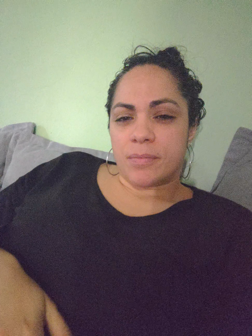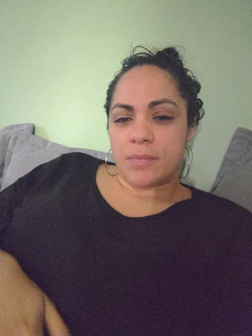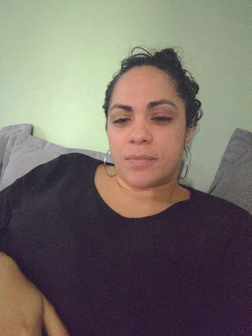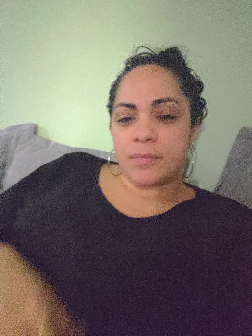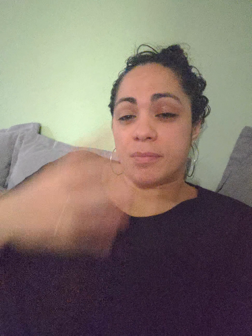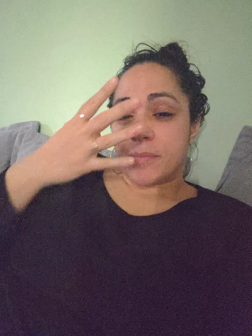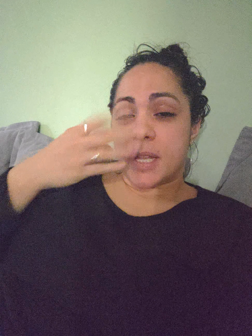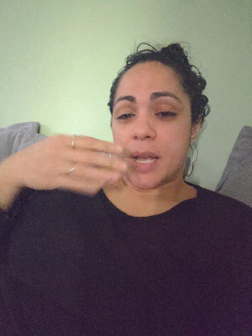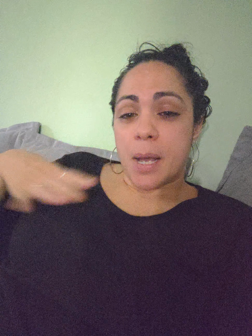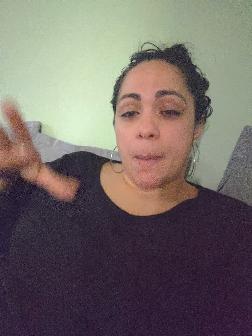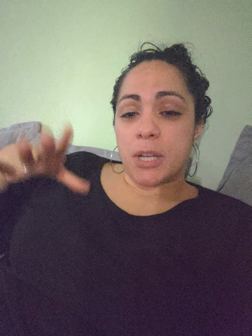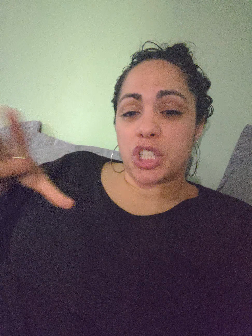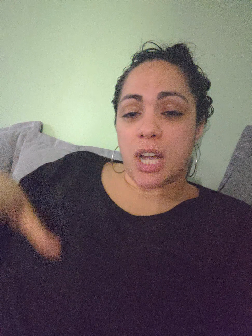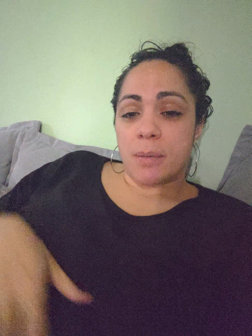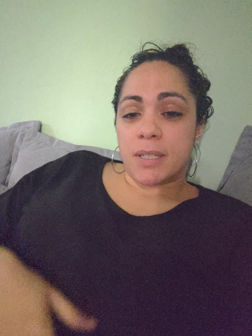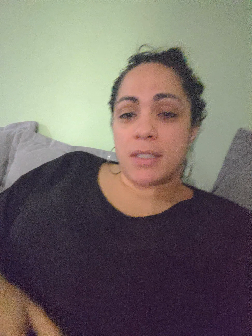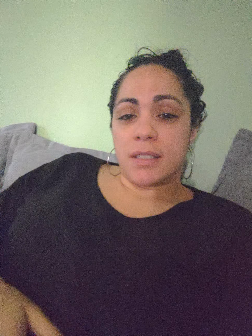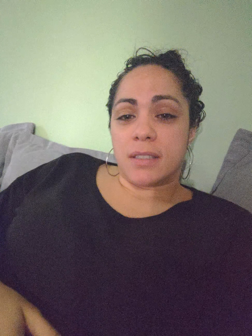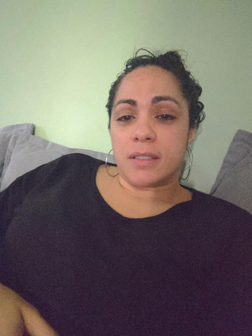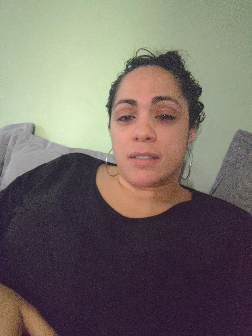pajamas